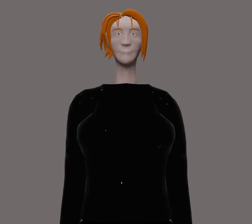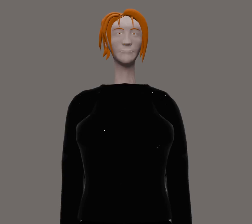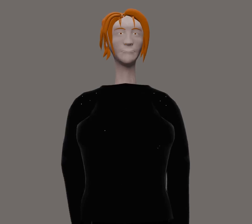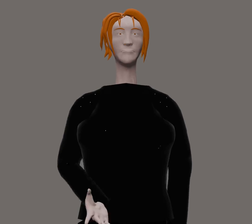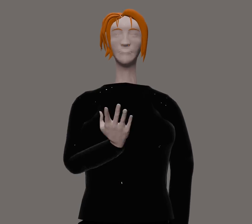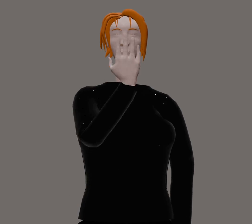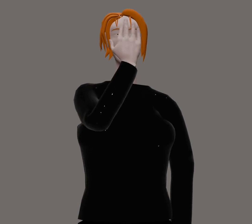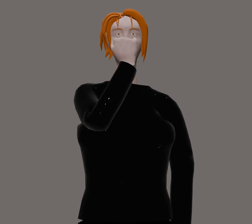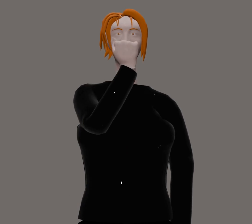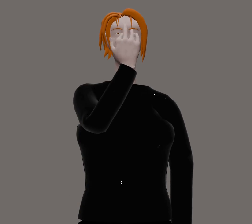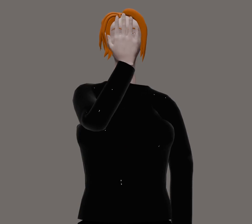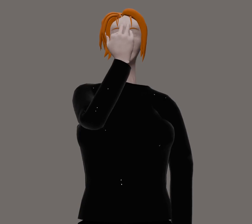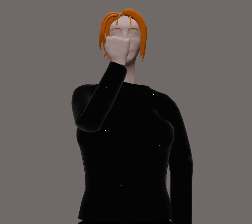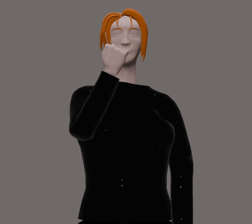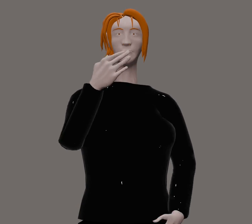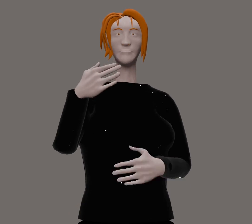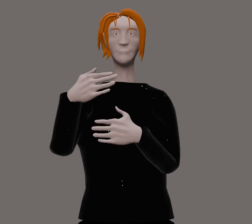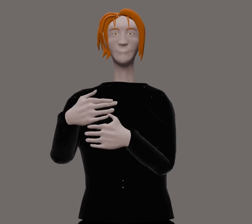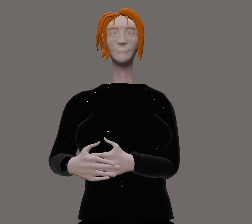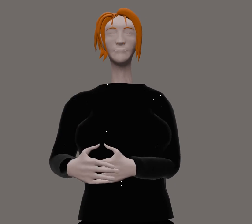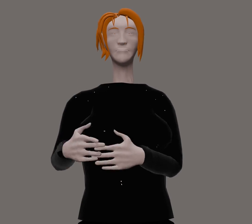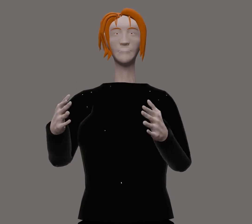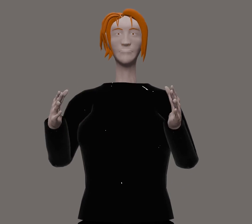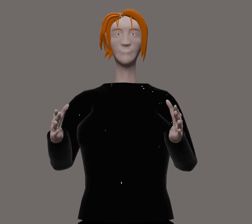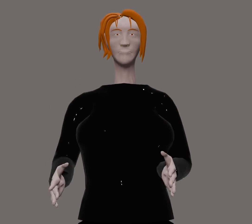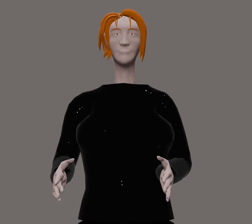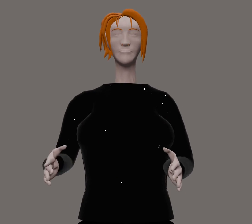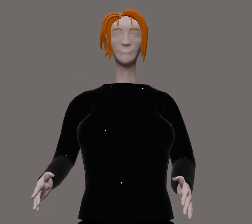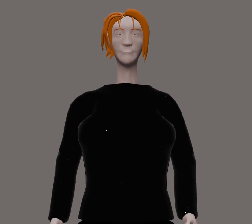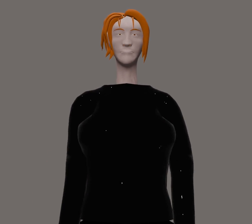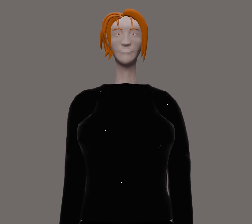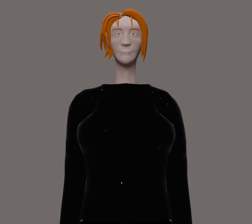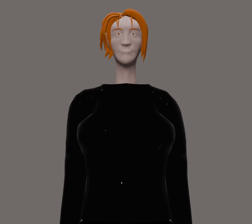Bedroom